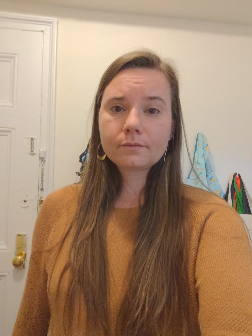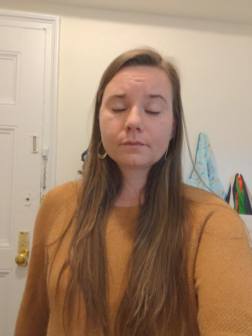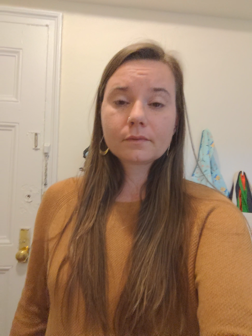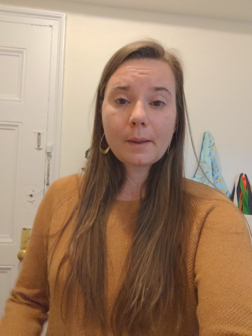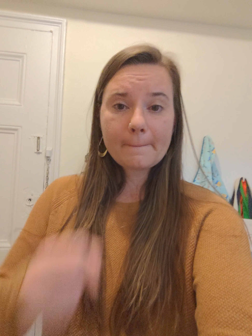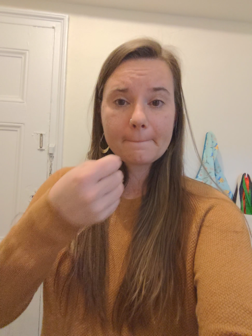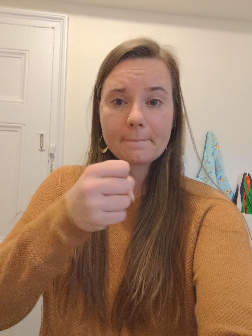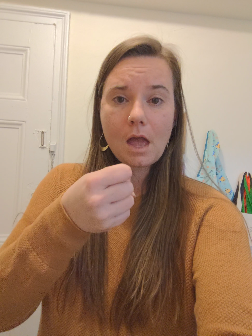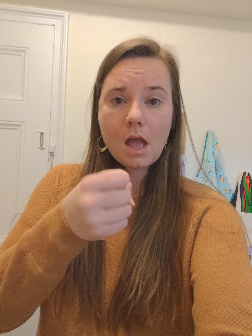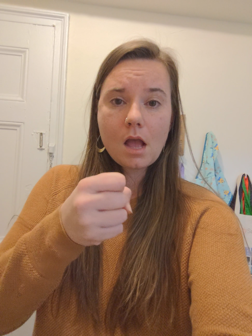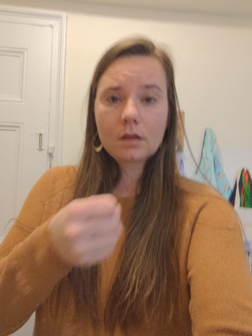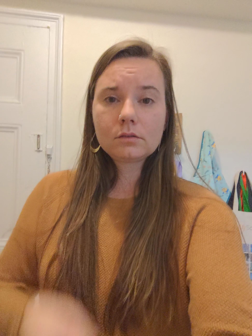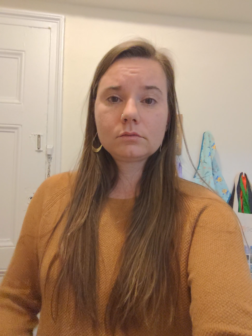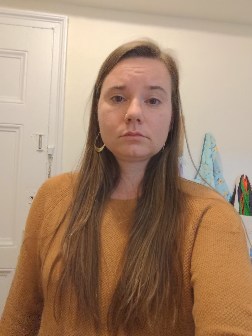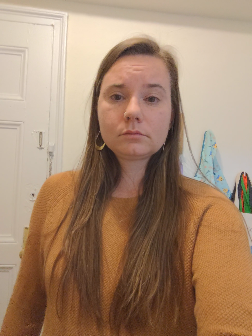make